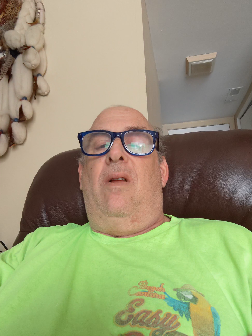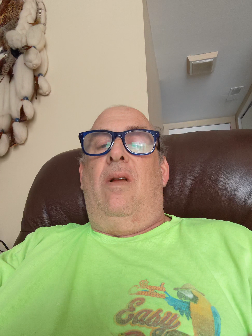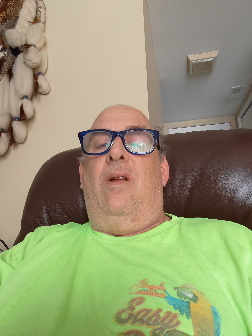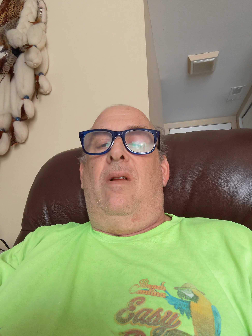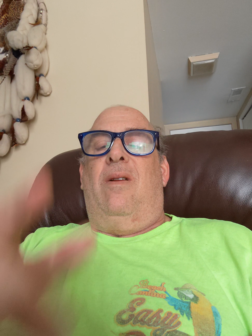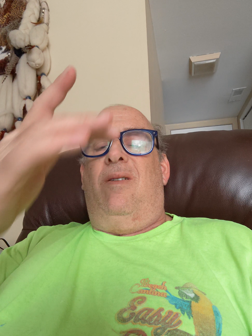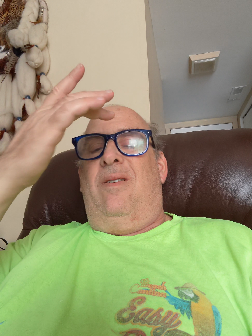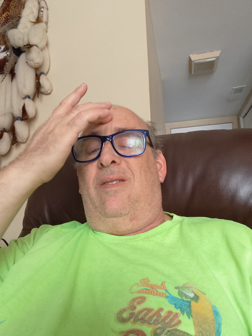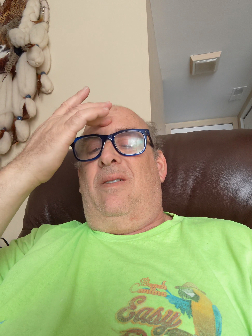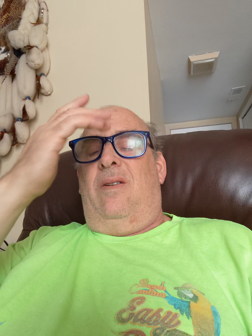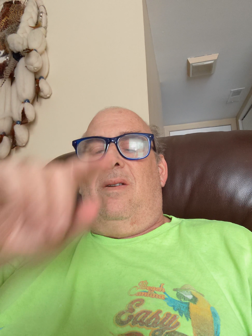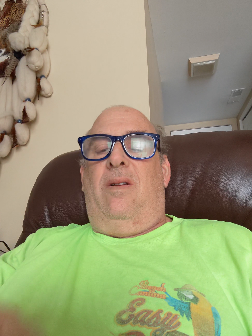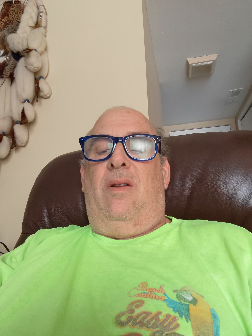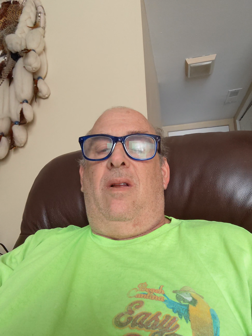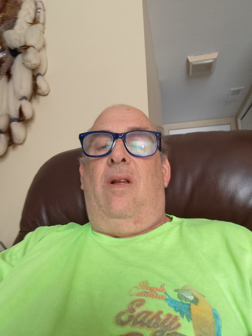sick